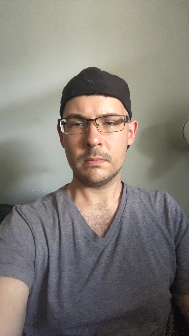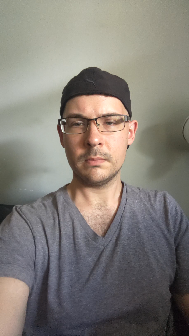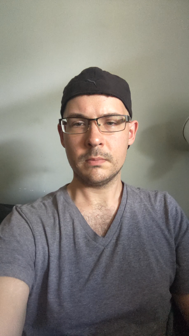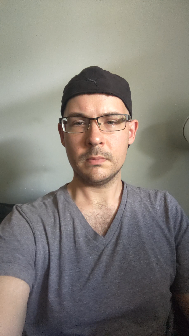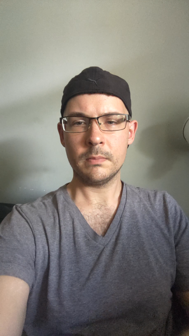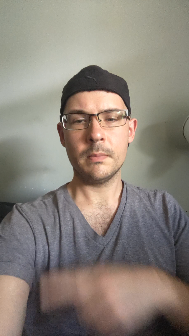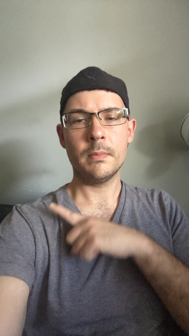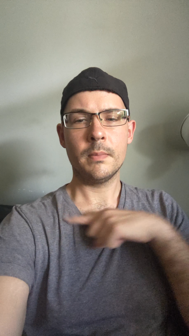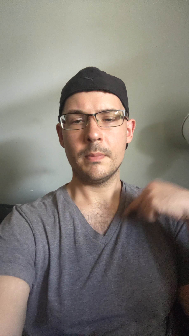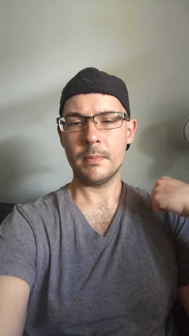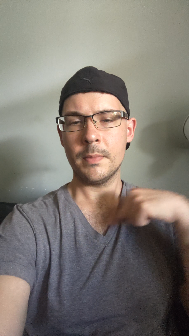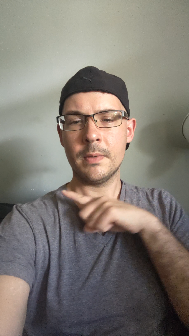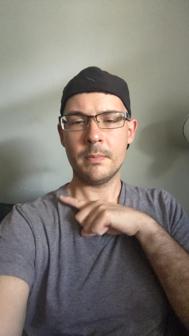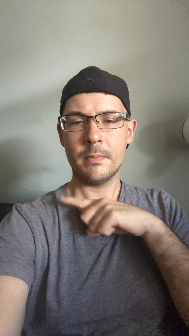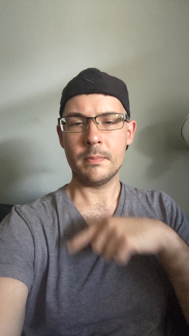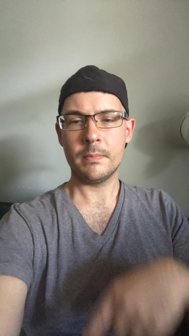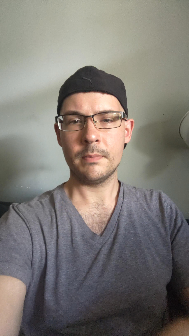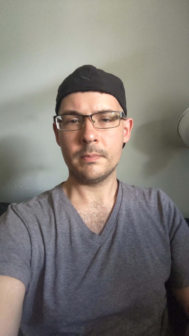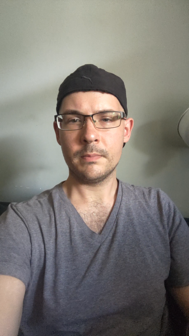bib